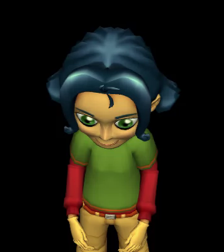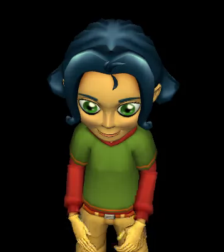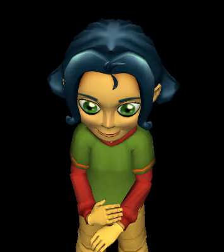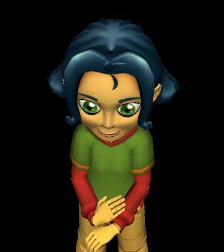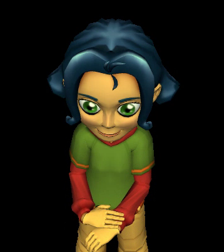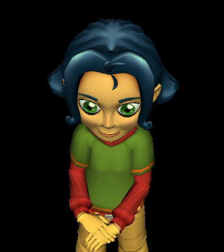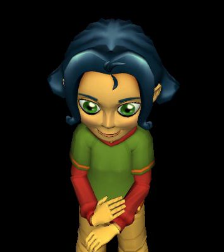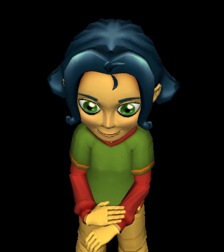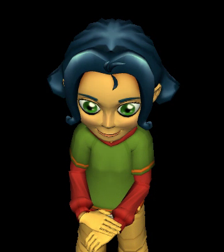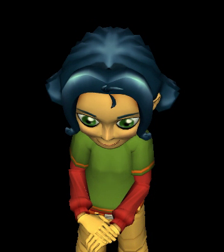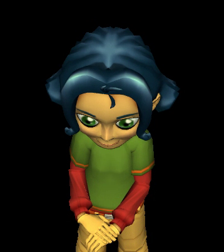تحذير